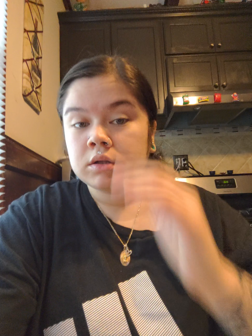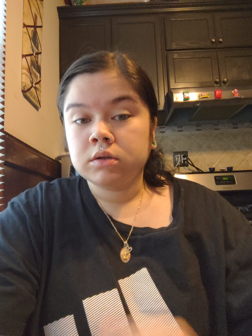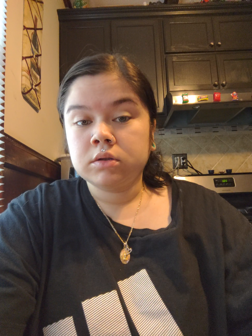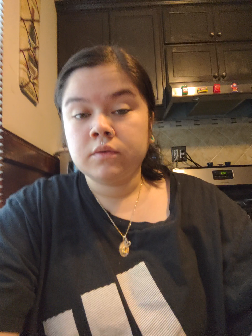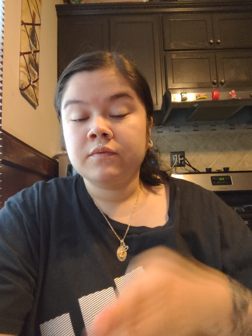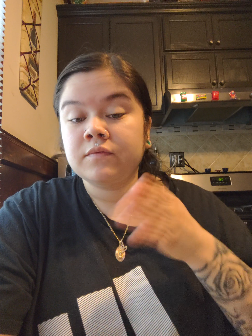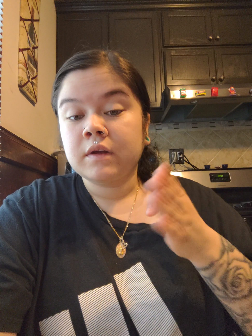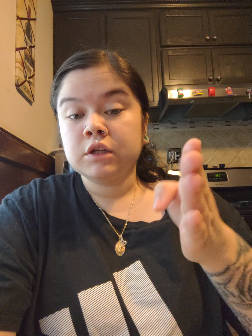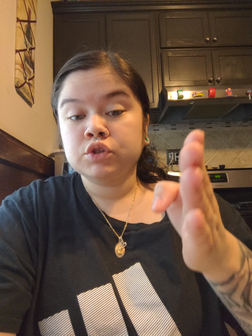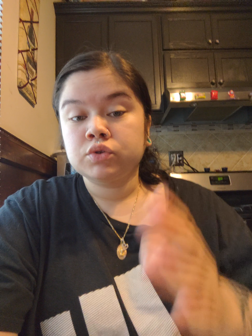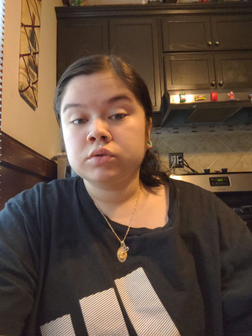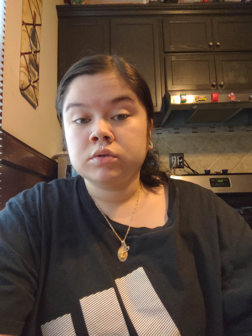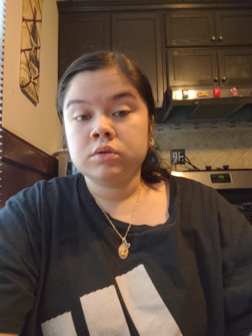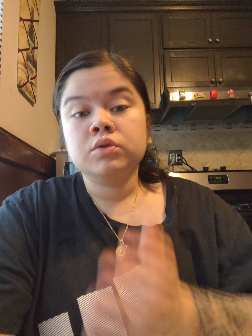fish